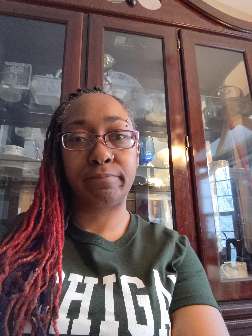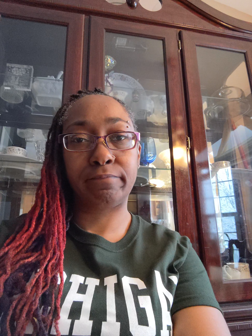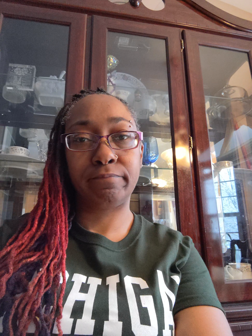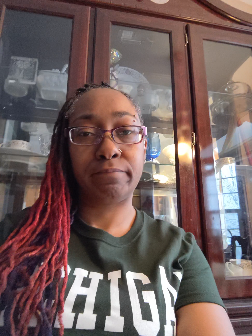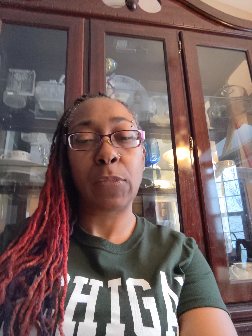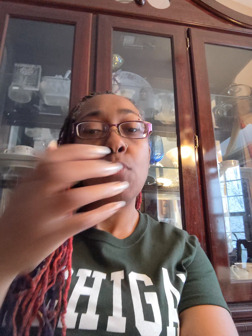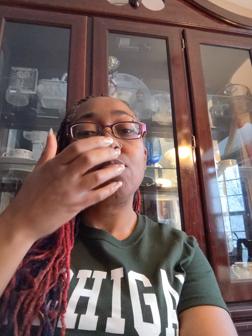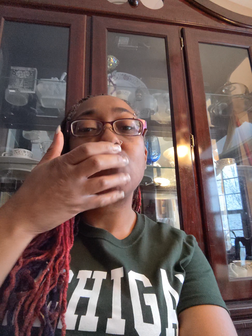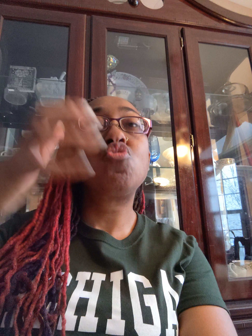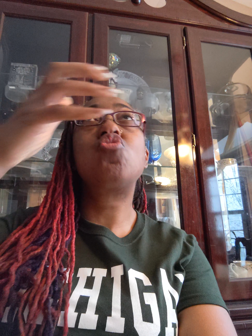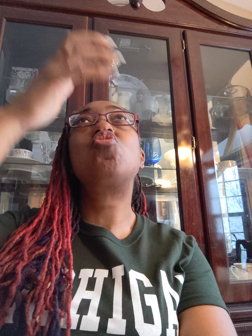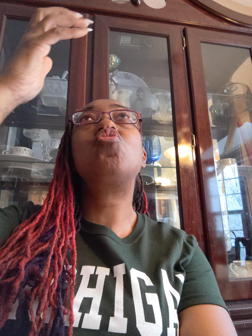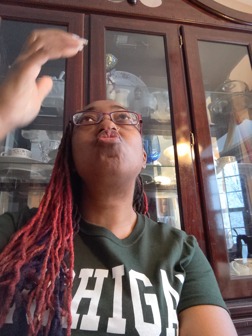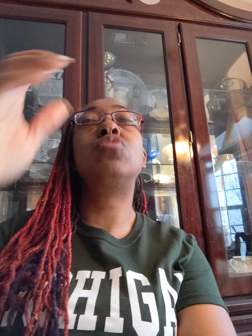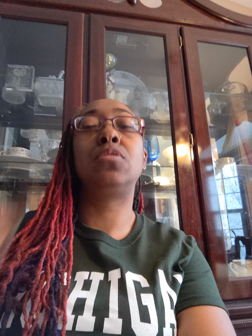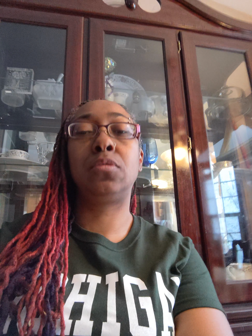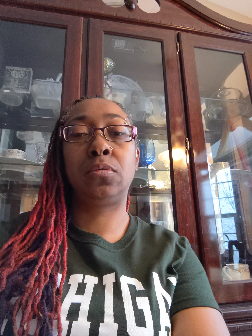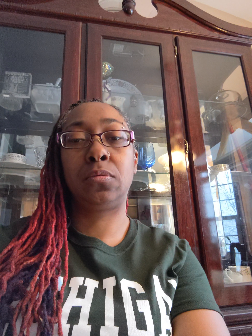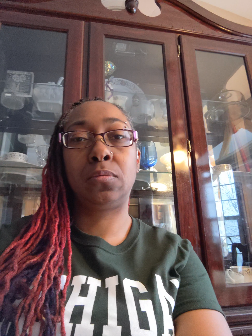balloon